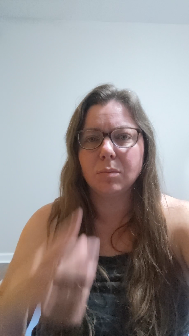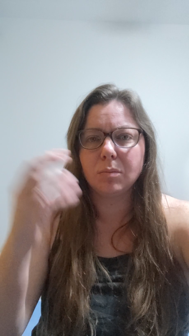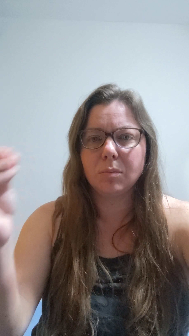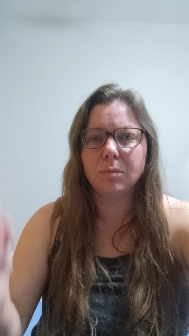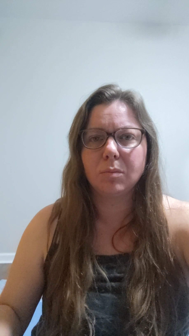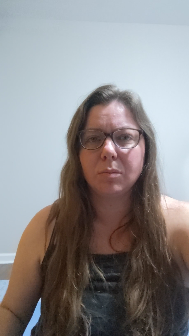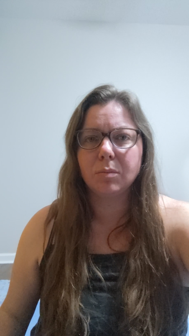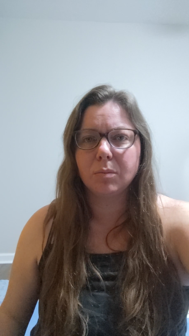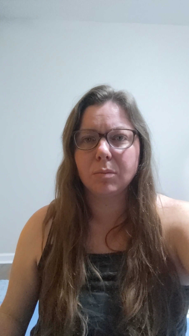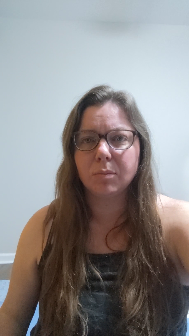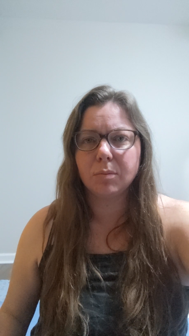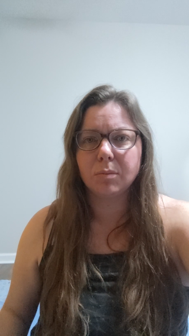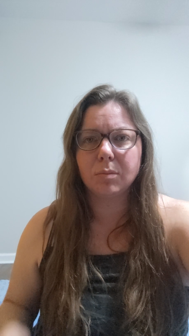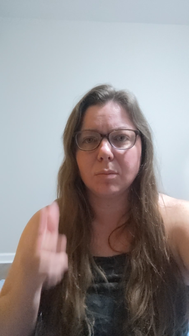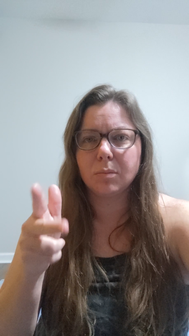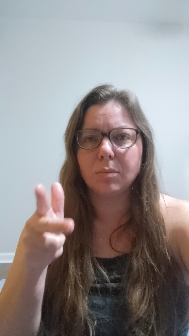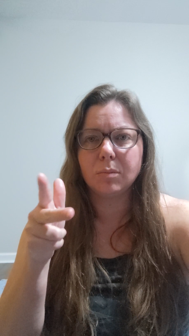garage